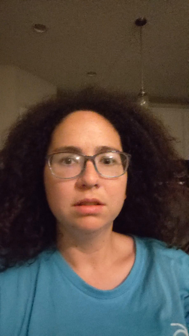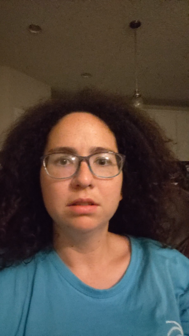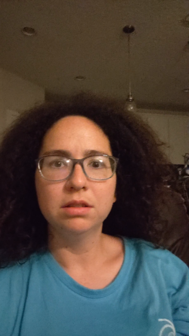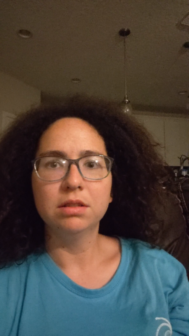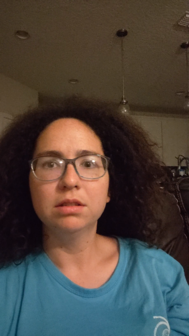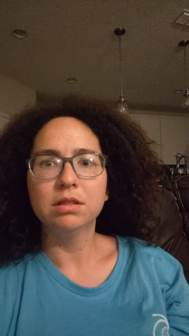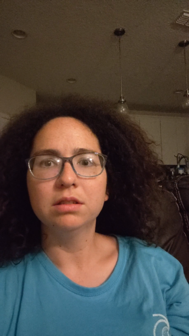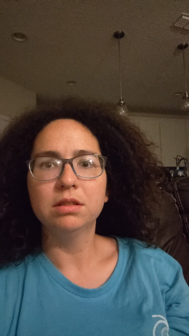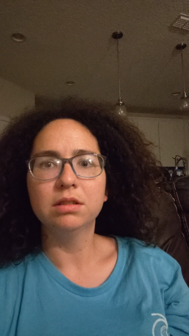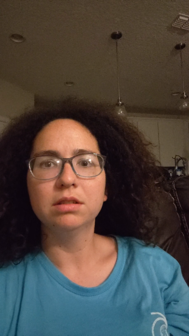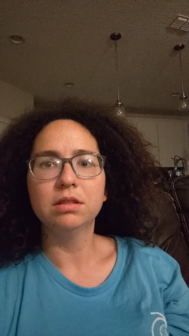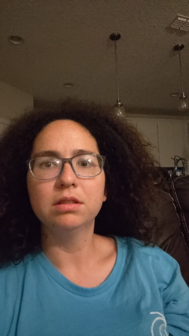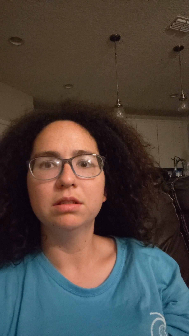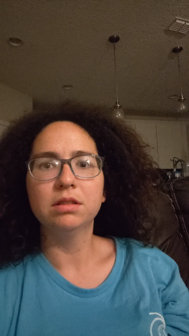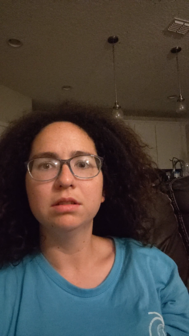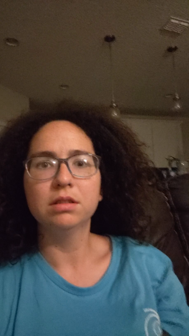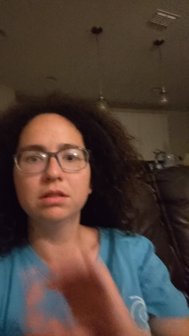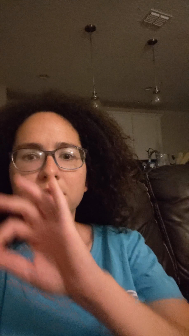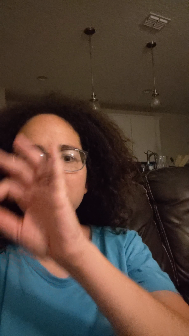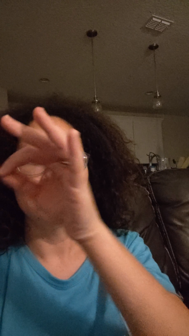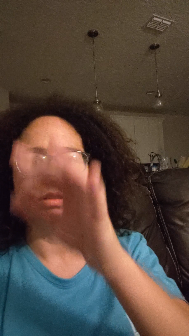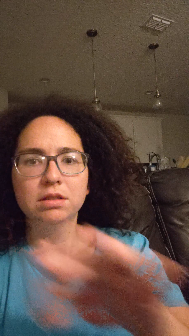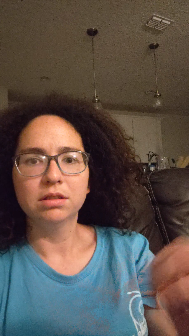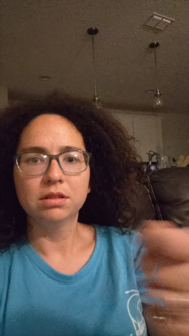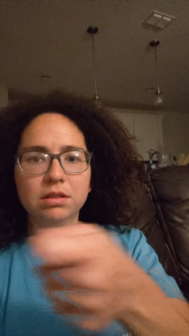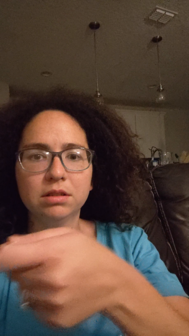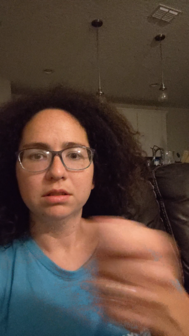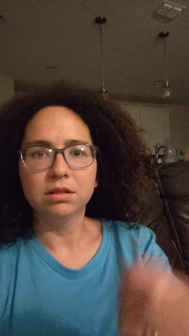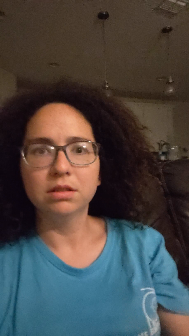hose